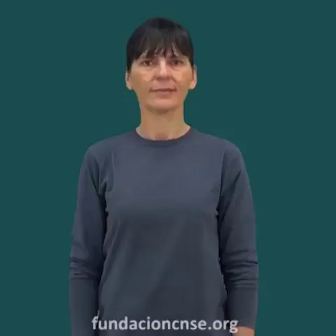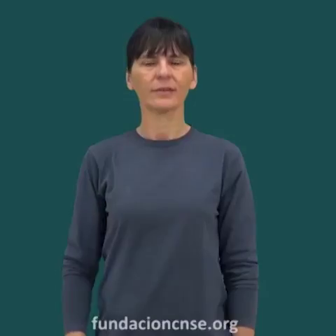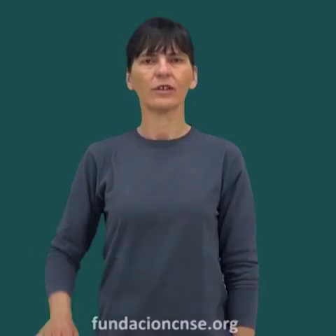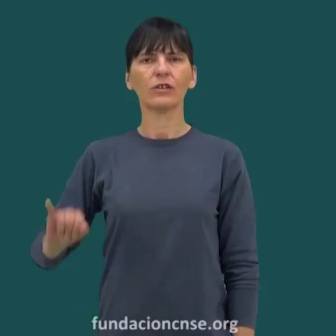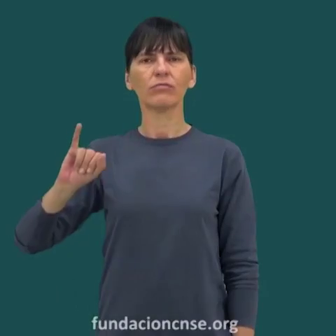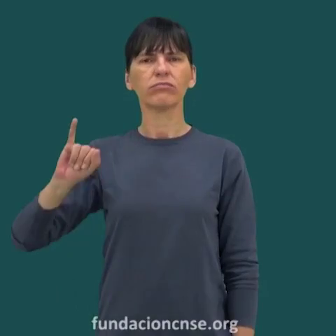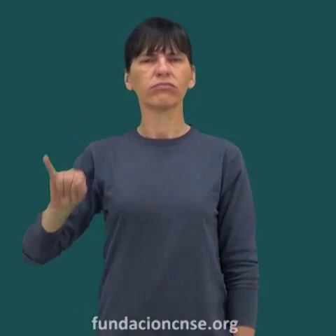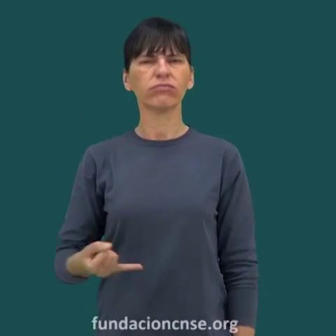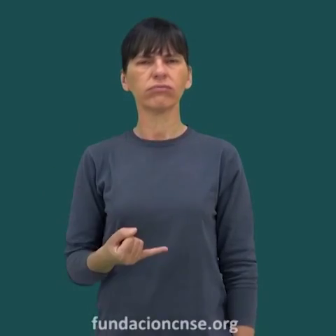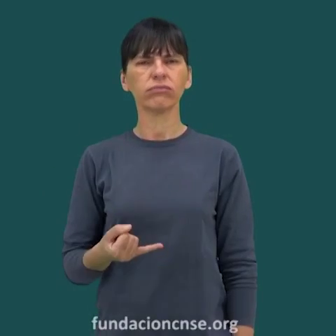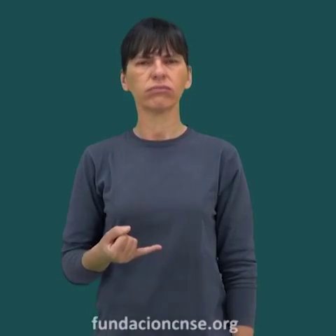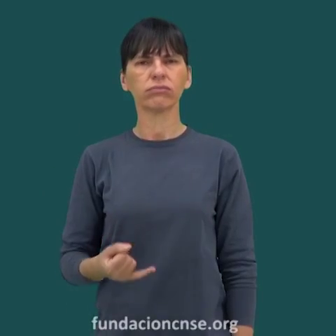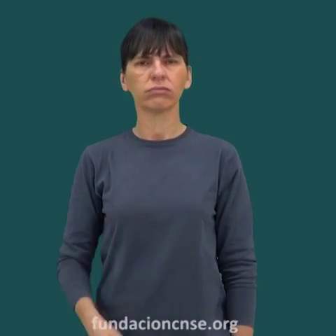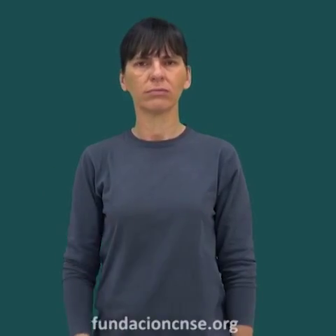cansado